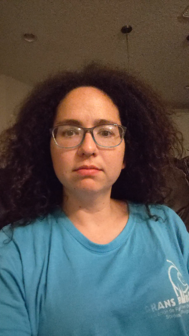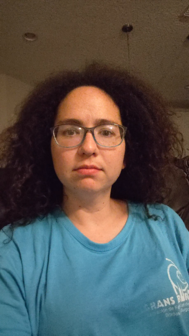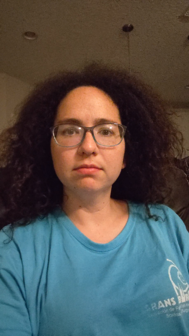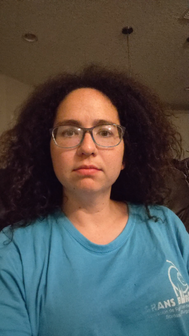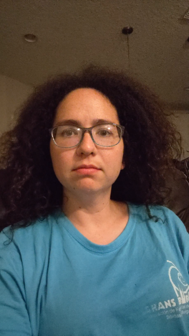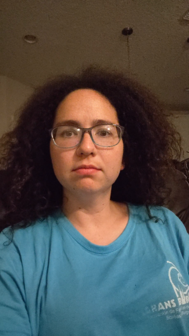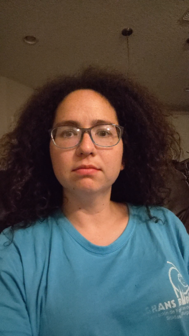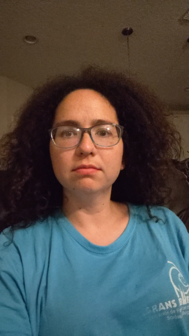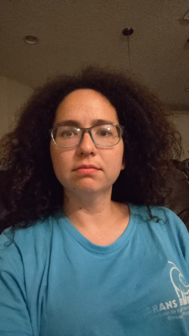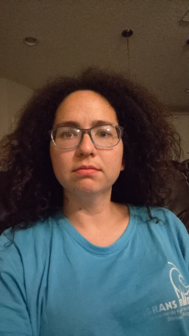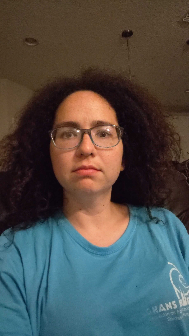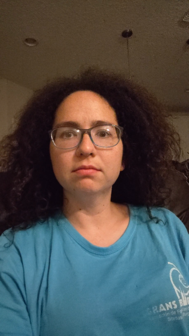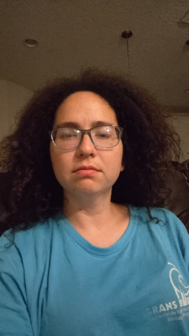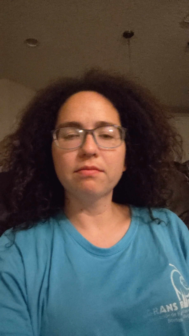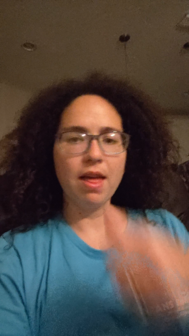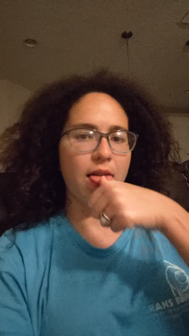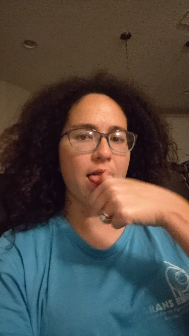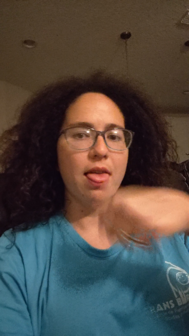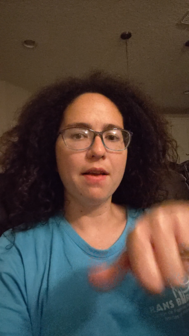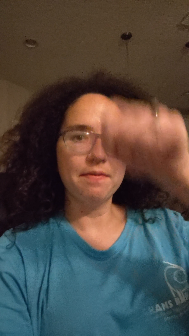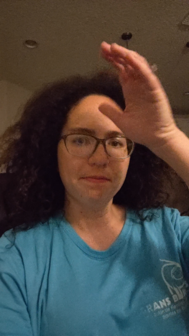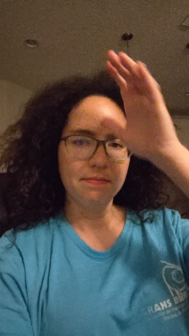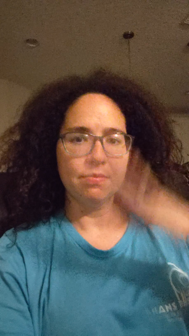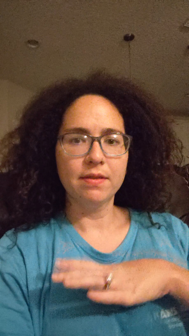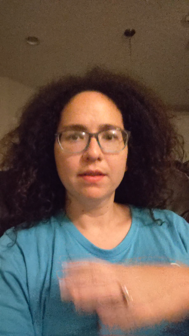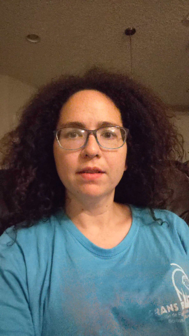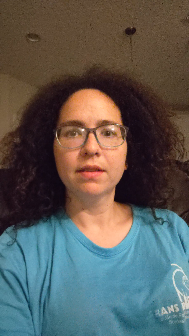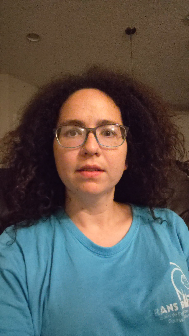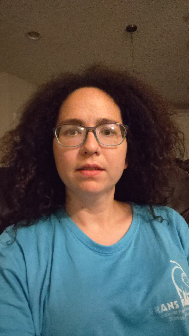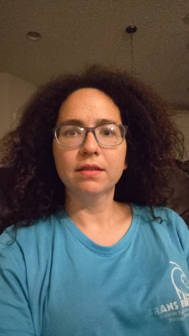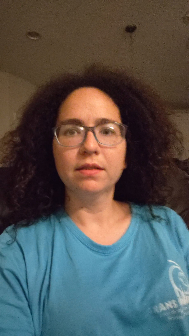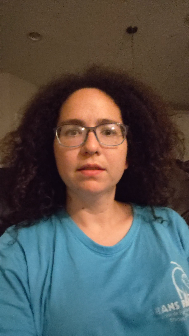mailman